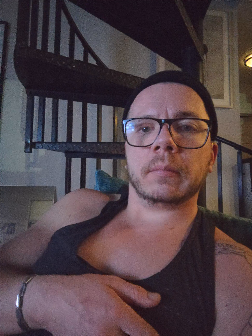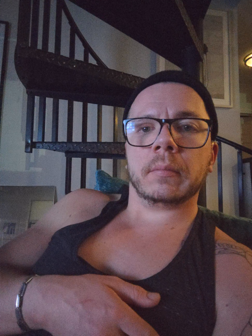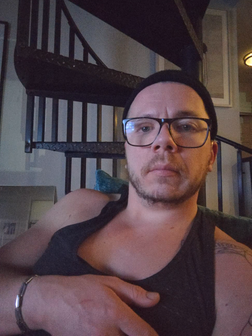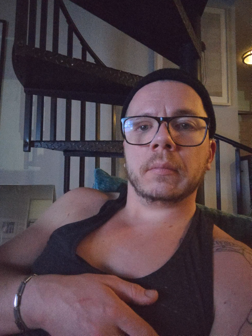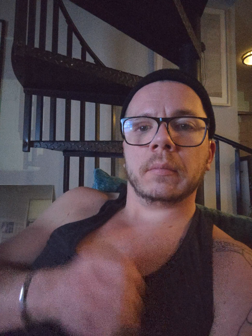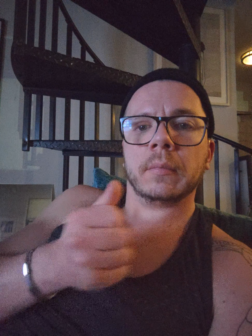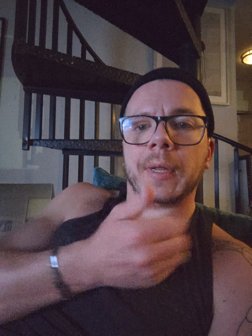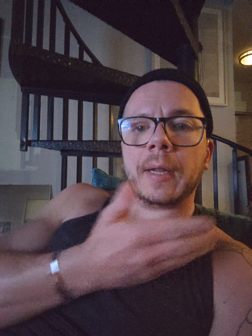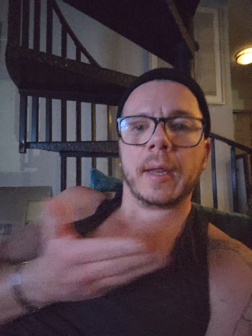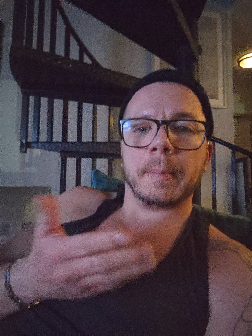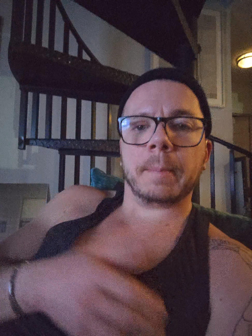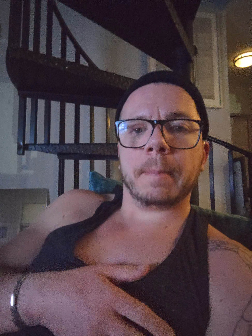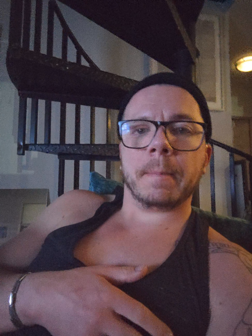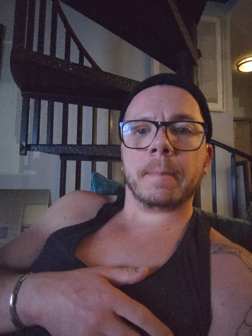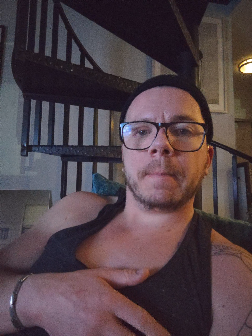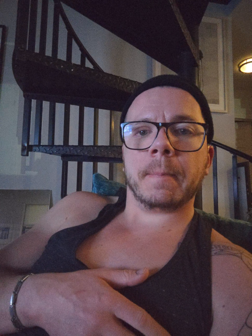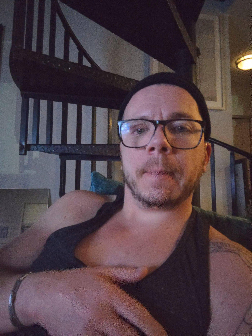any